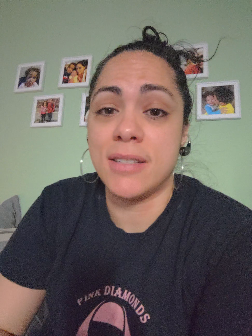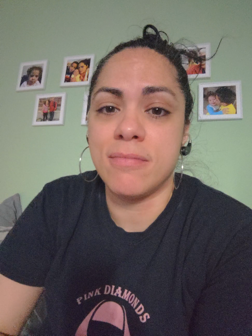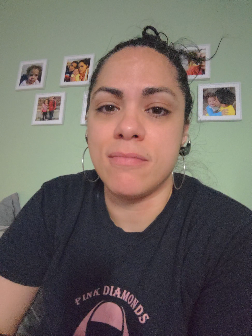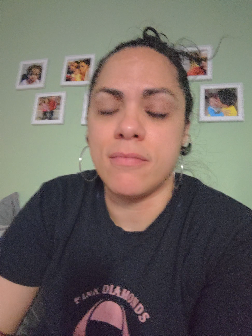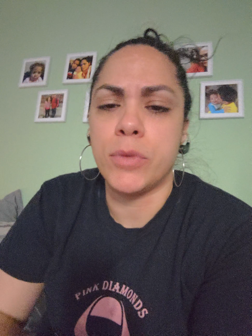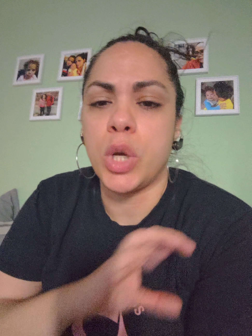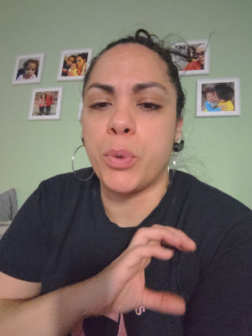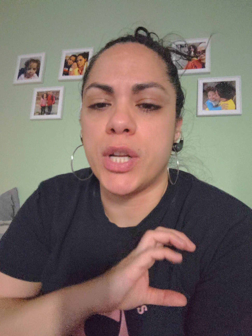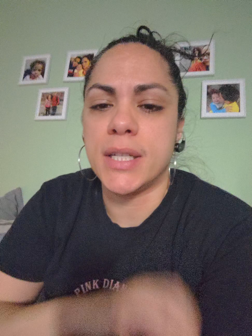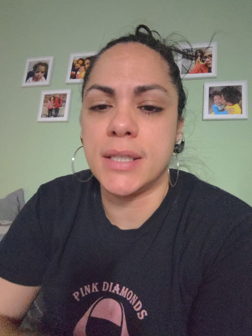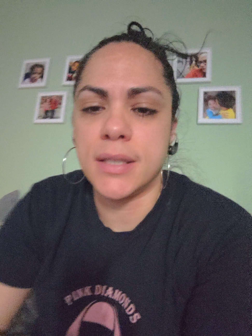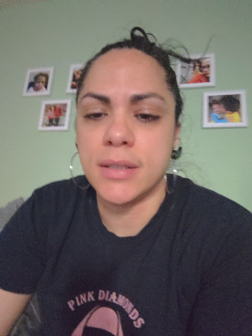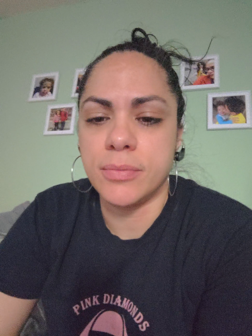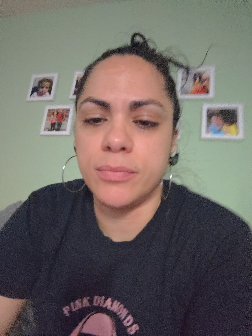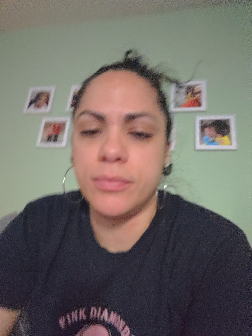police